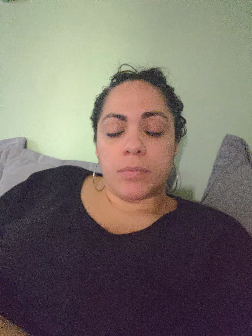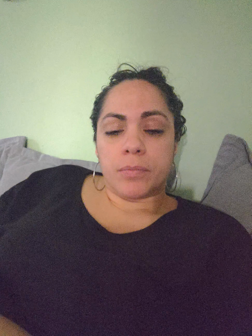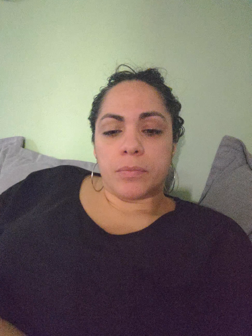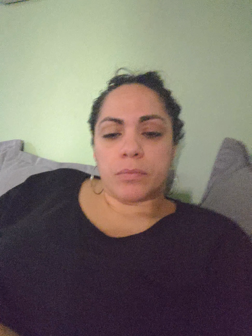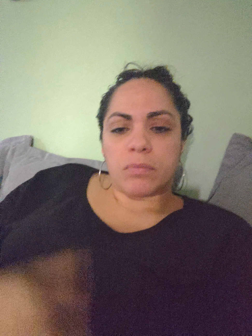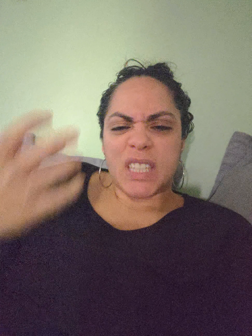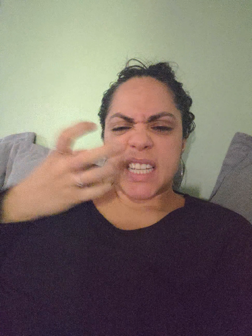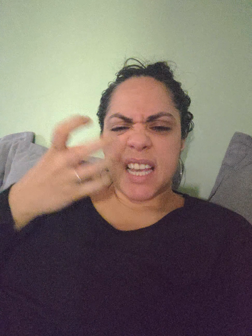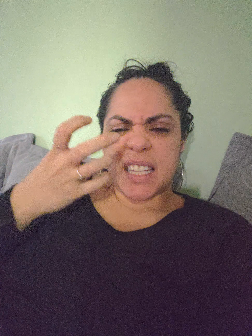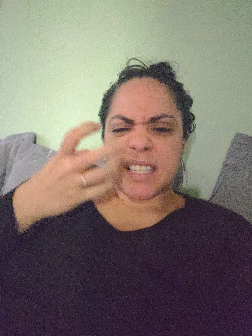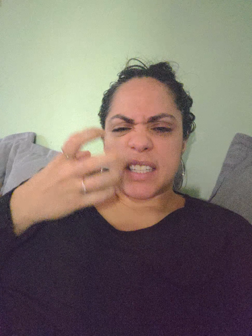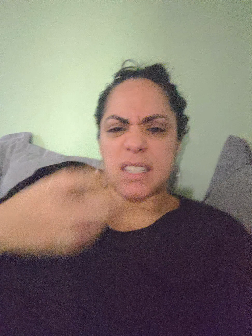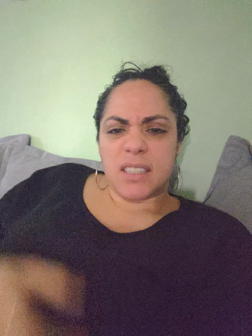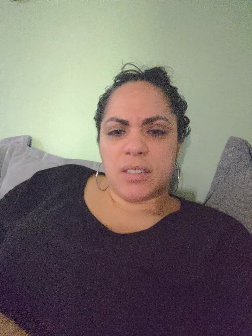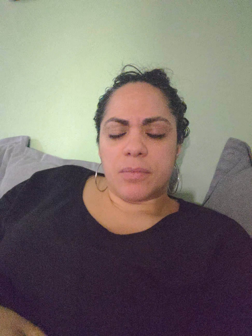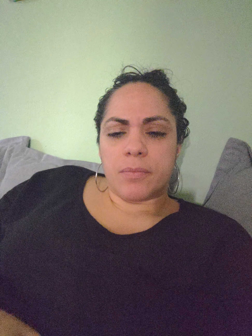yucky